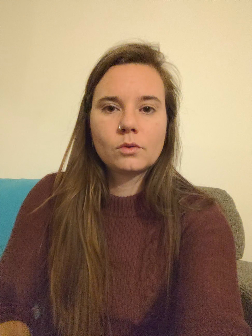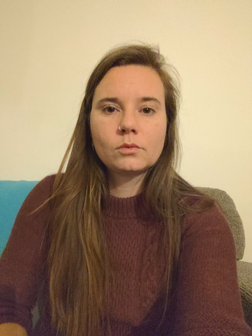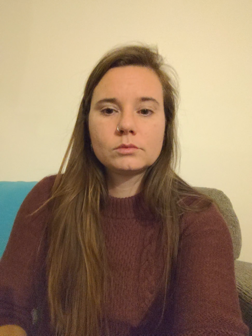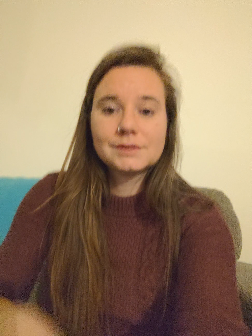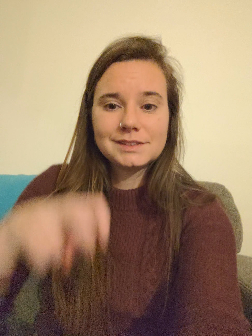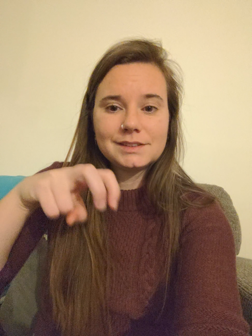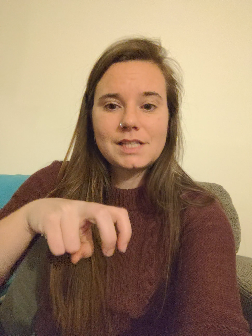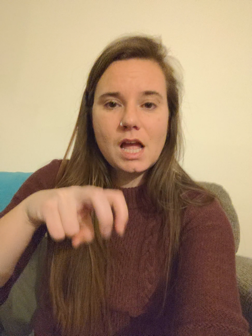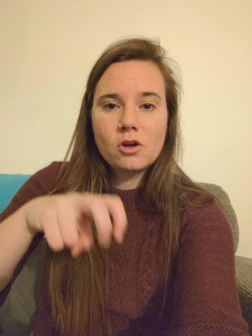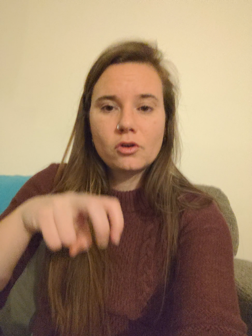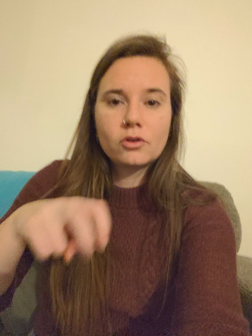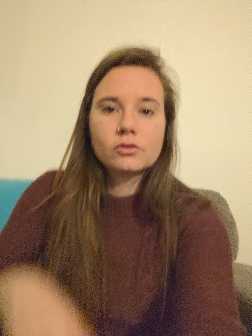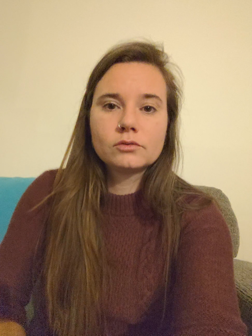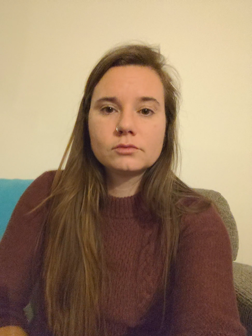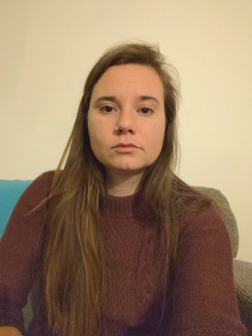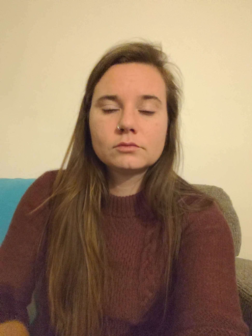chair